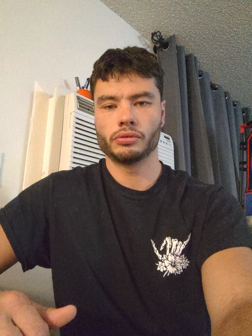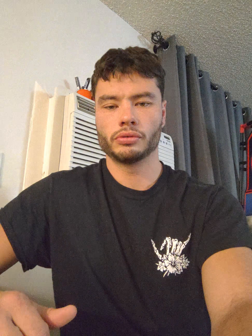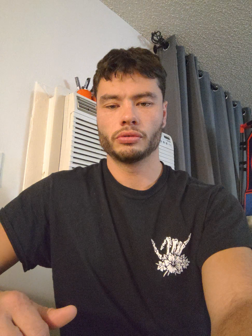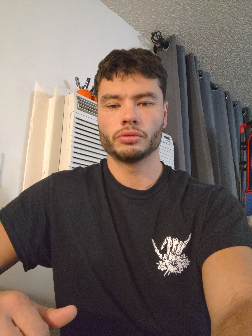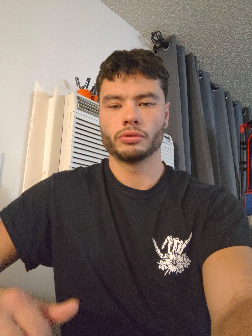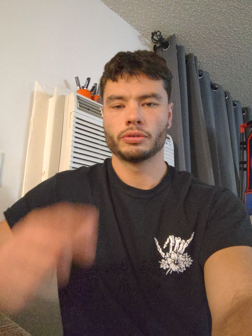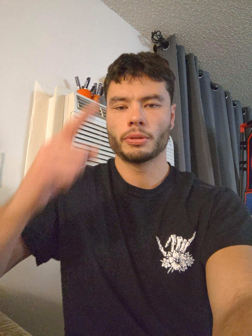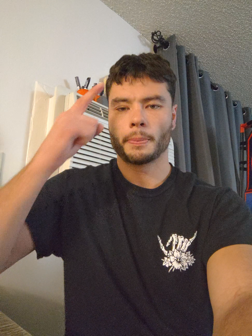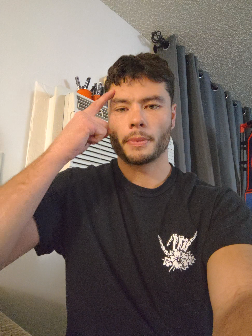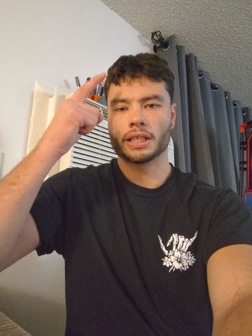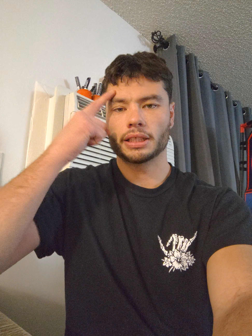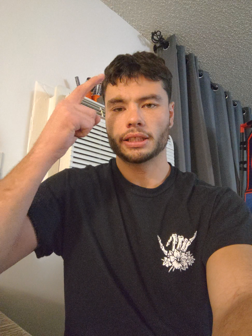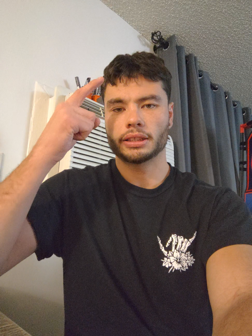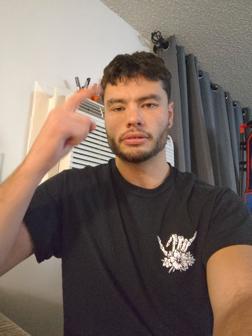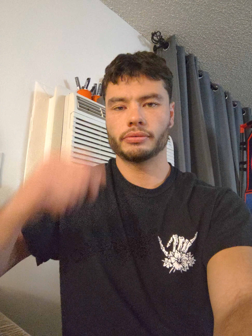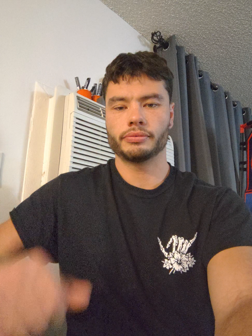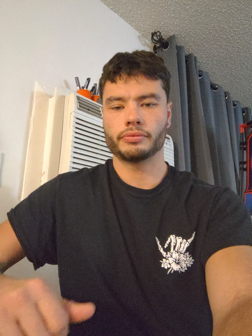penny